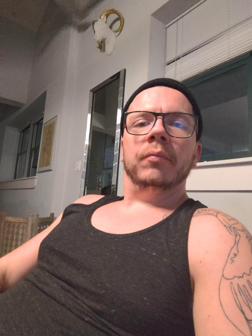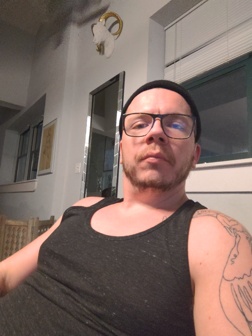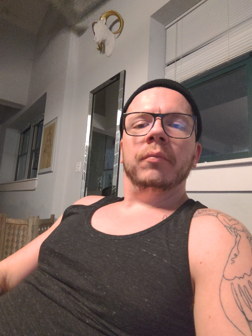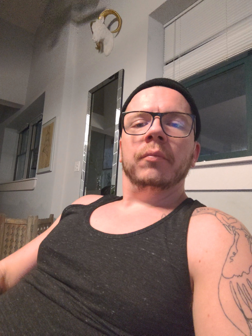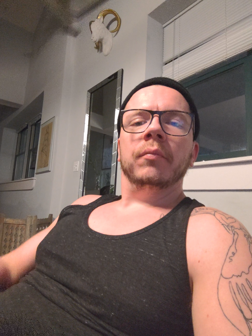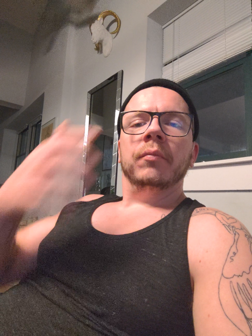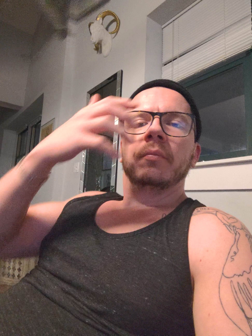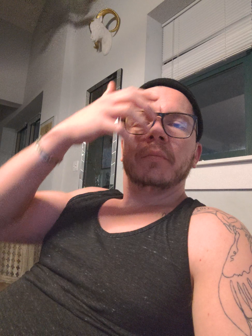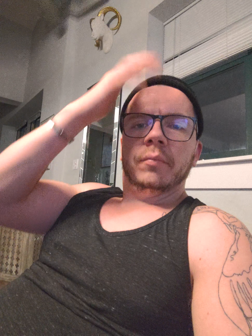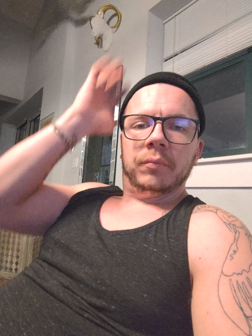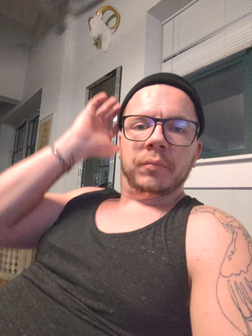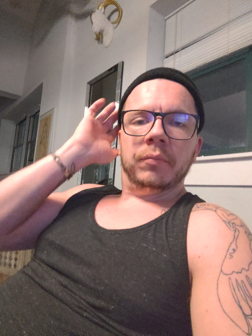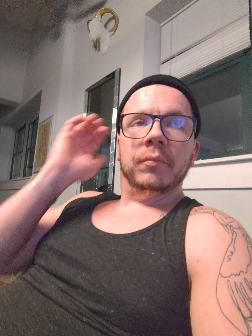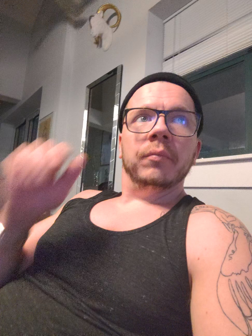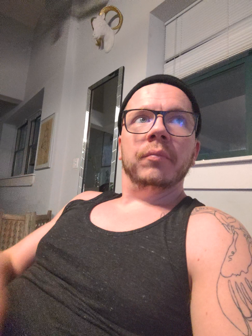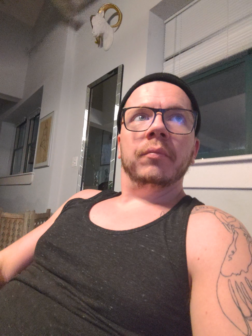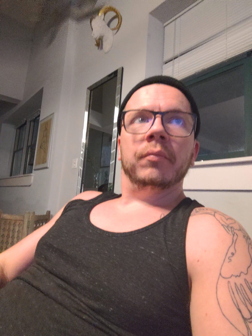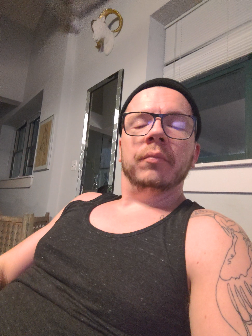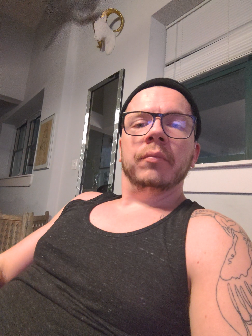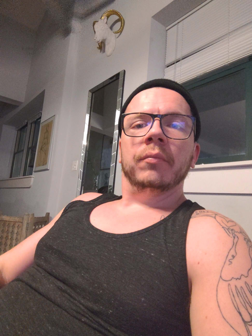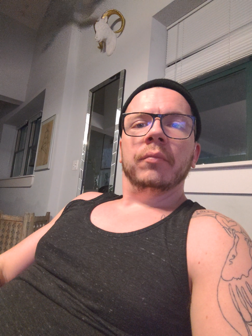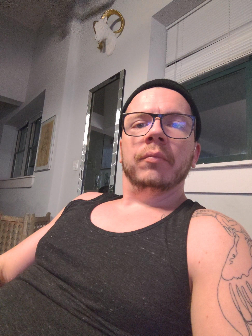lion